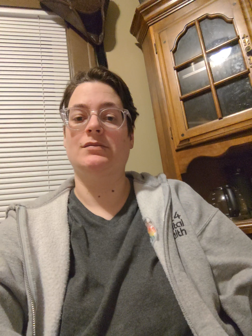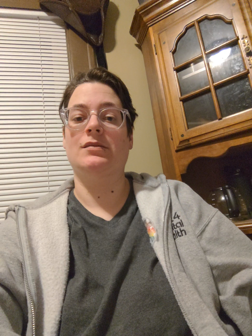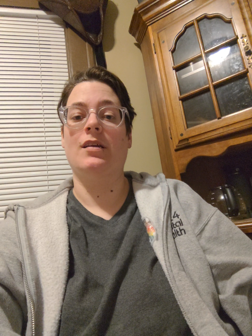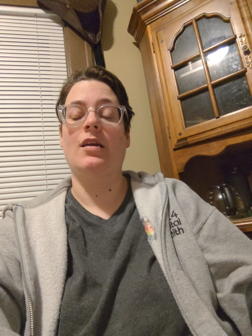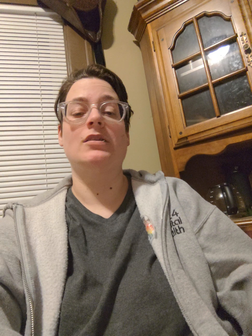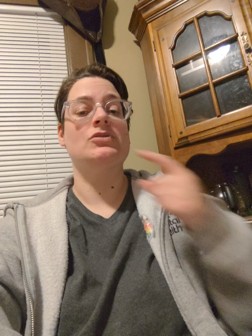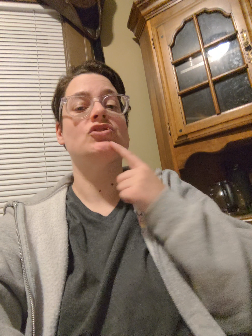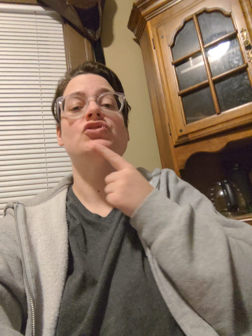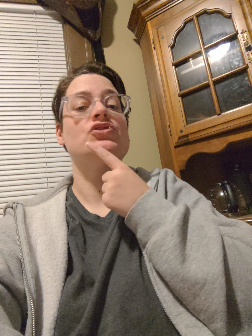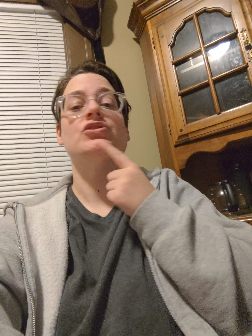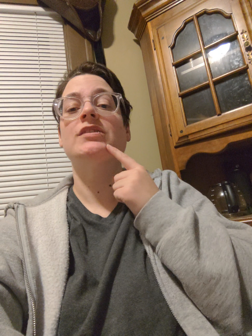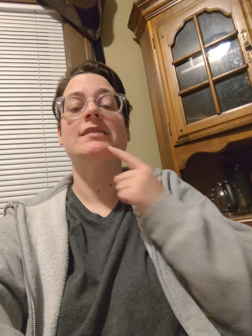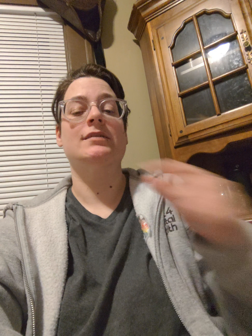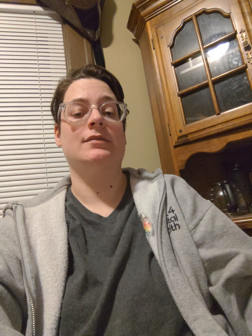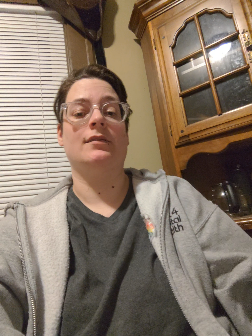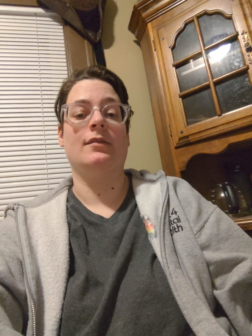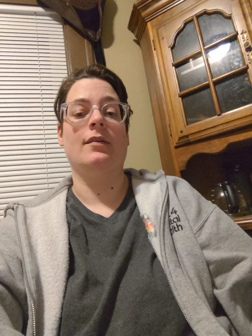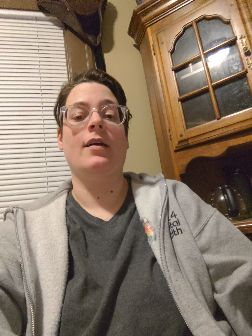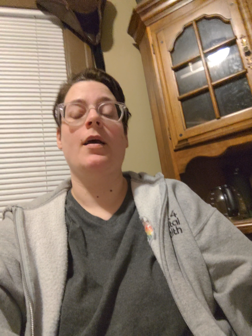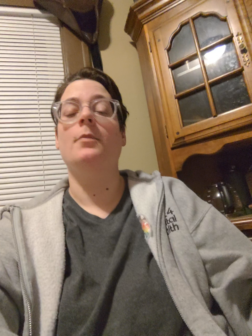chin